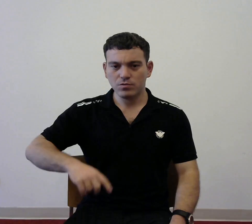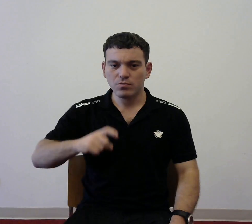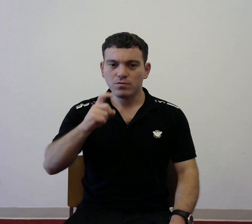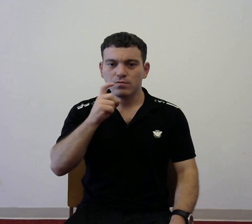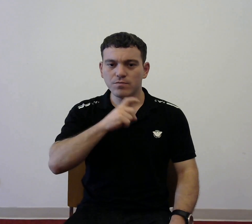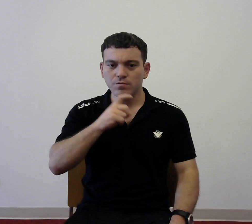universitet